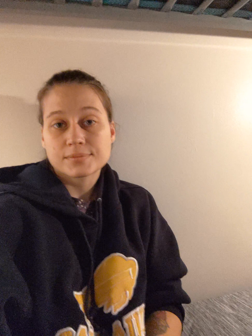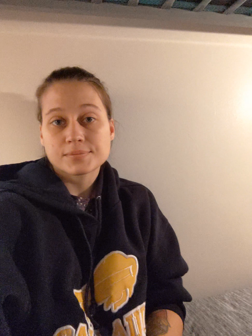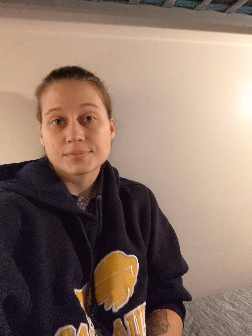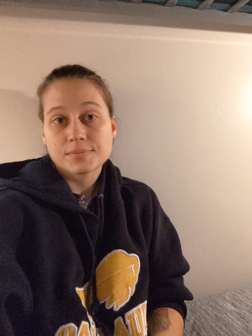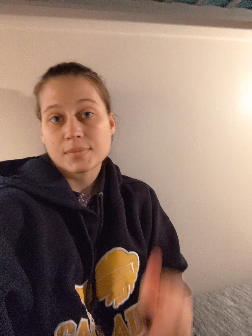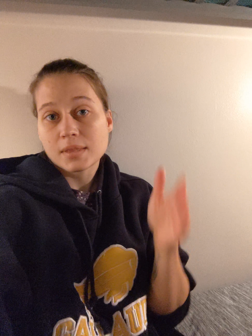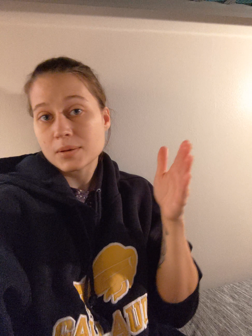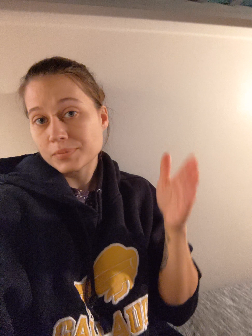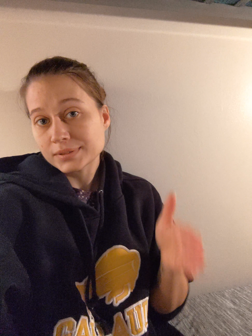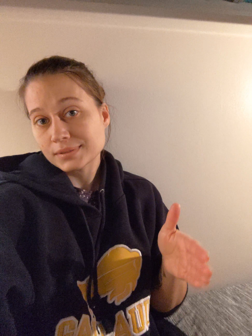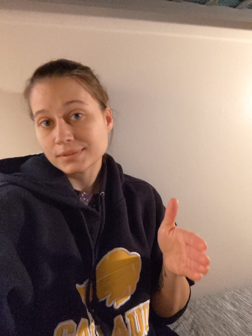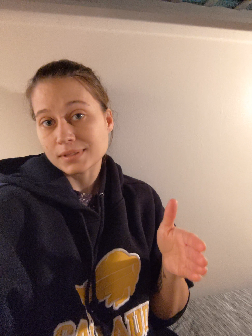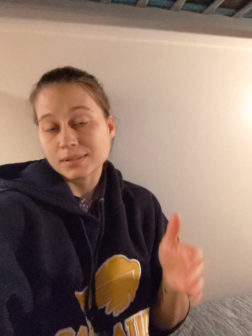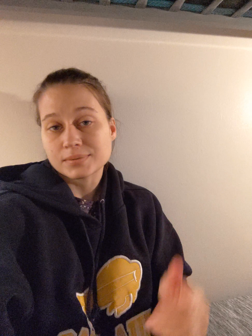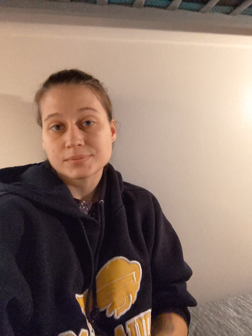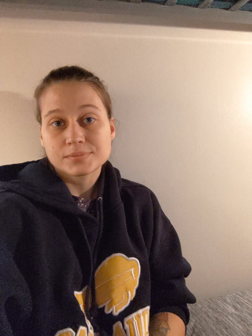beside